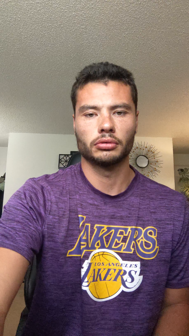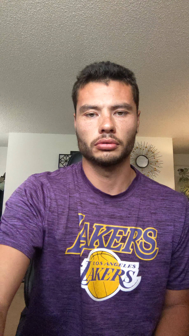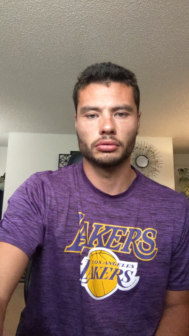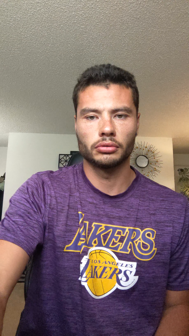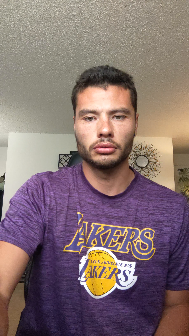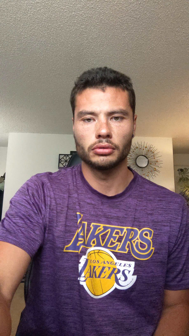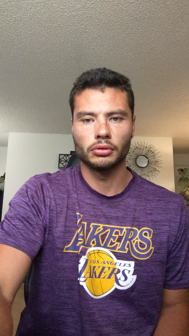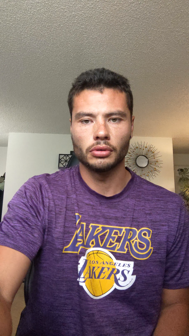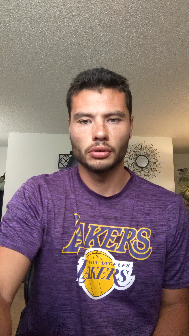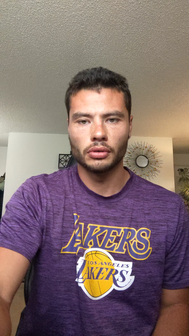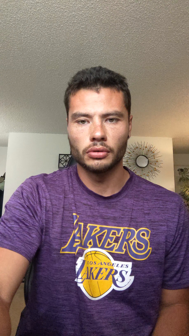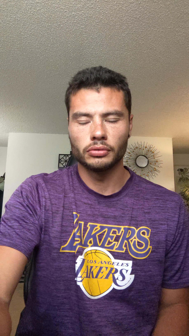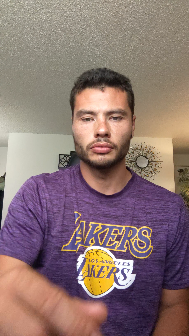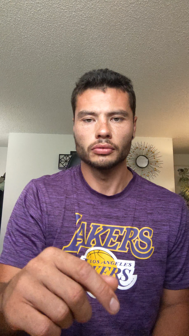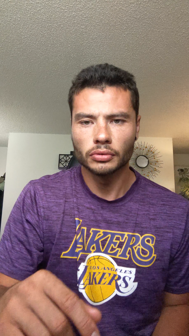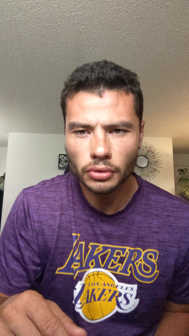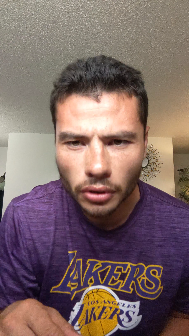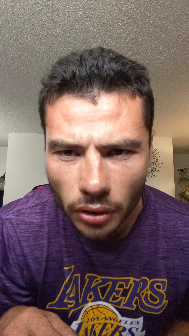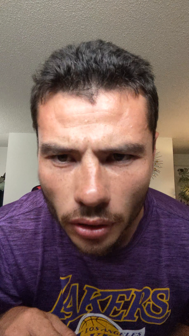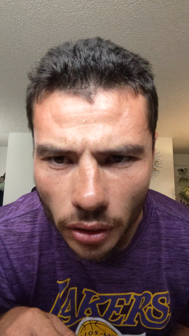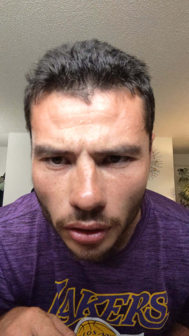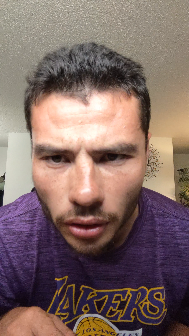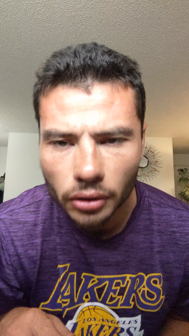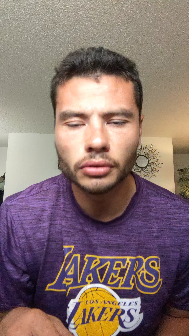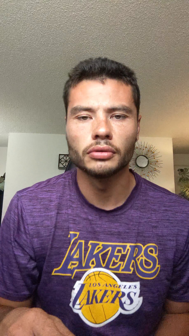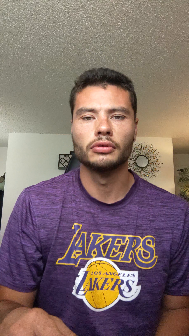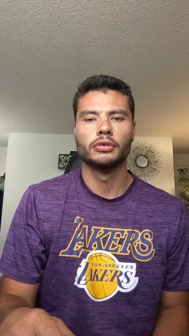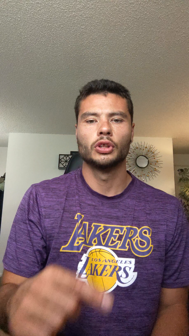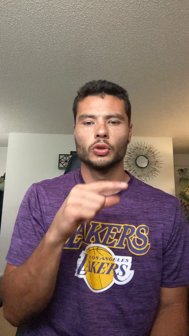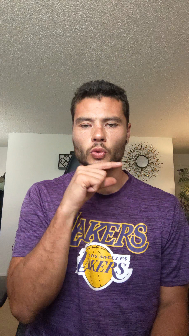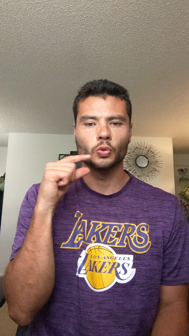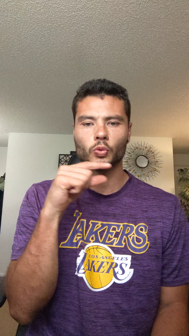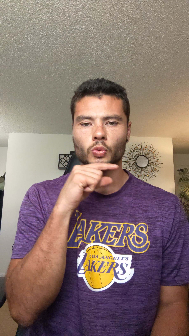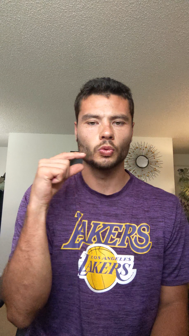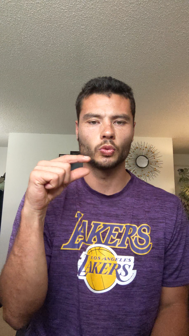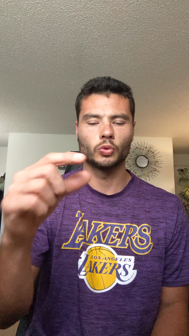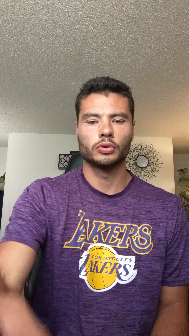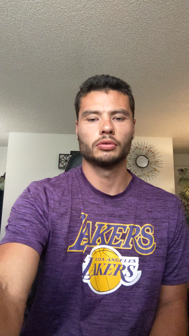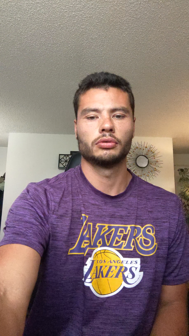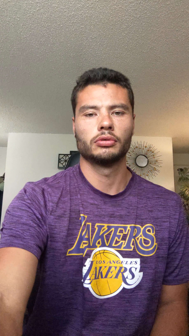glue